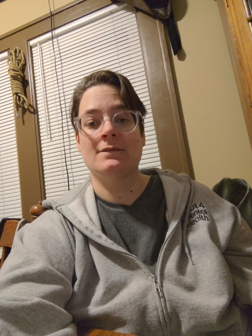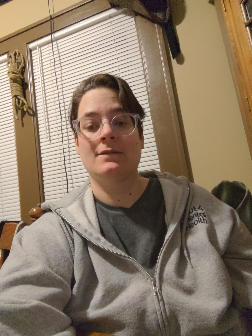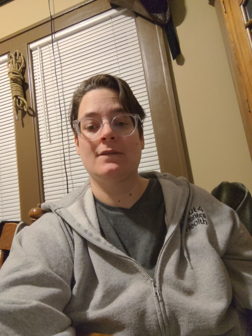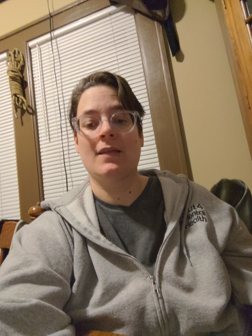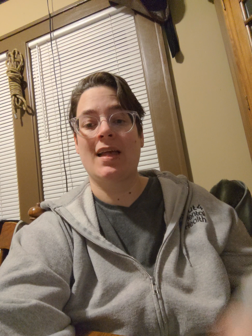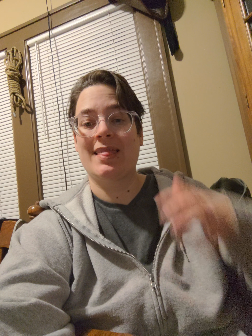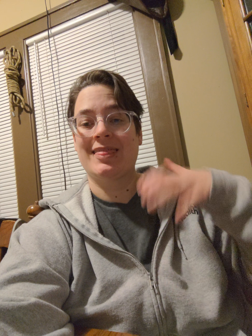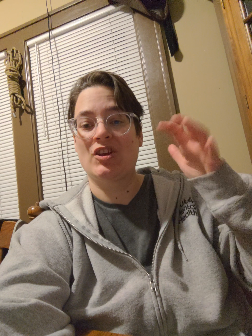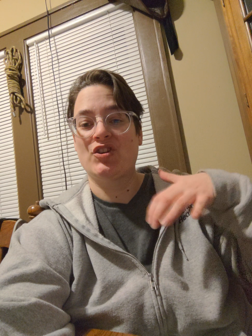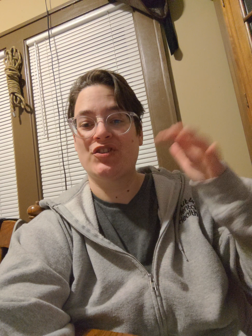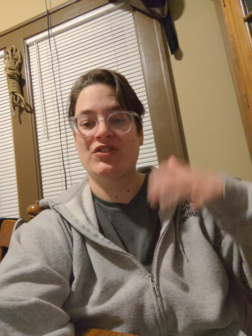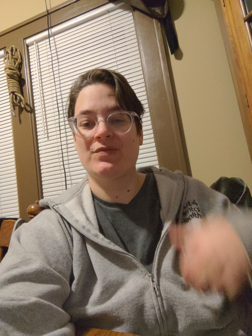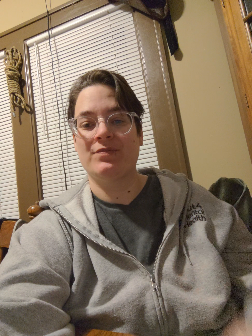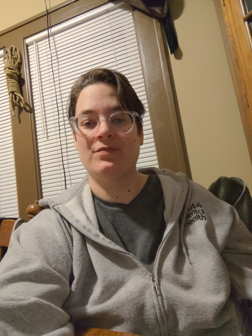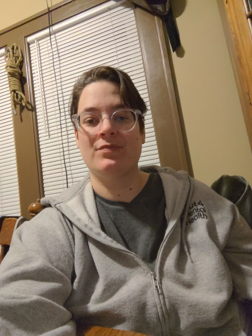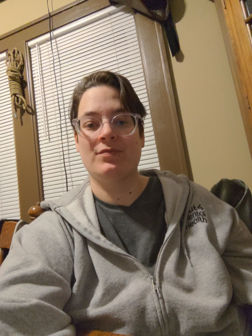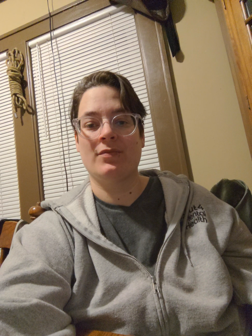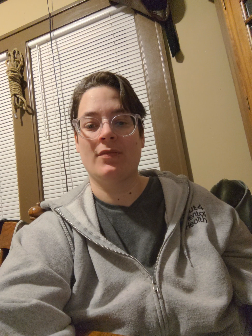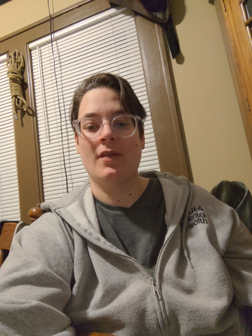alligator